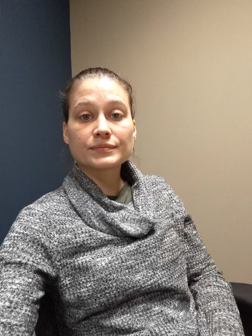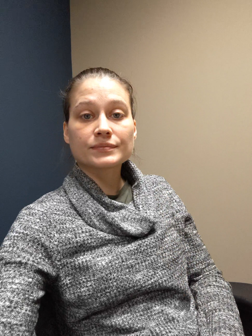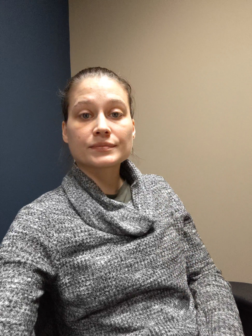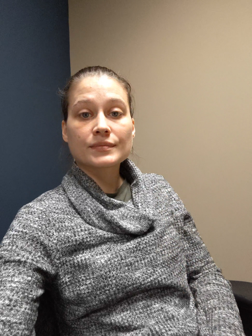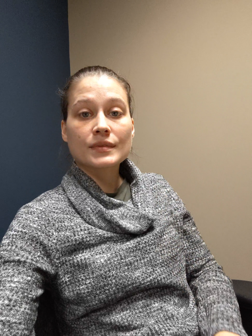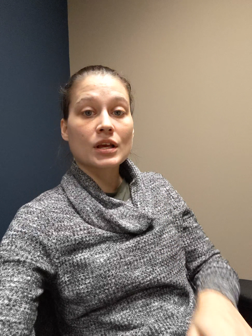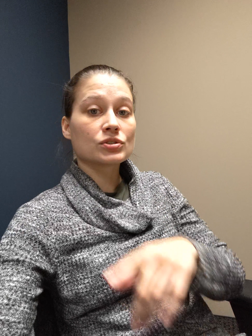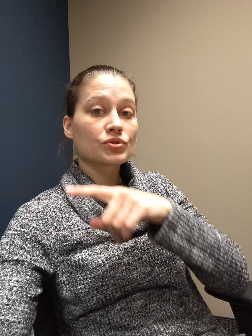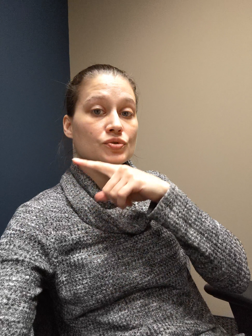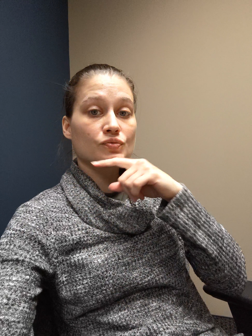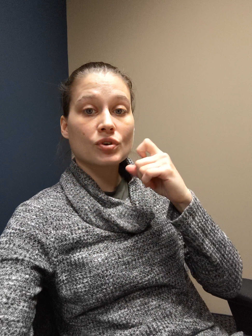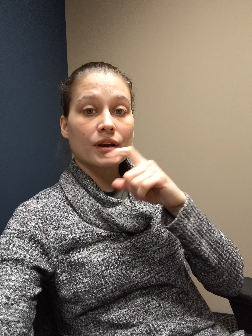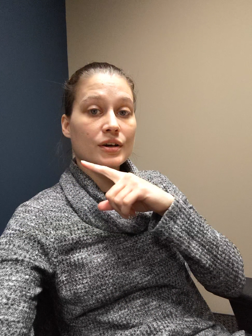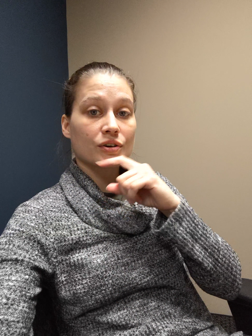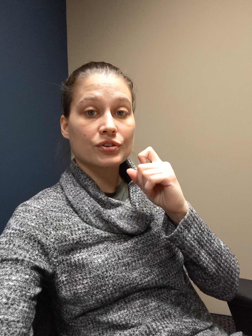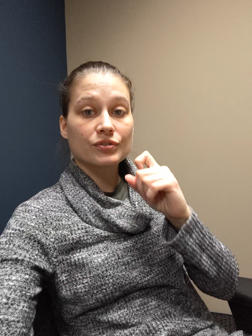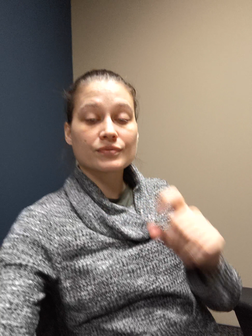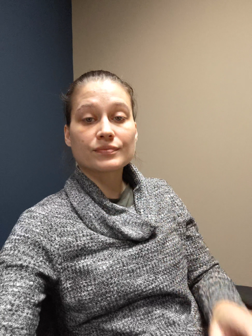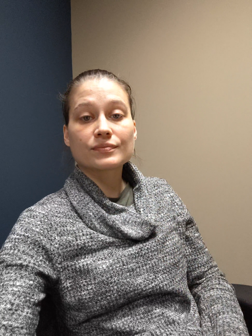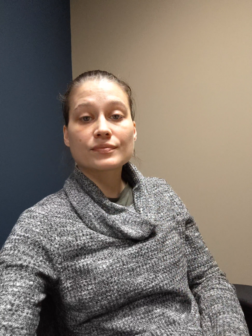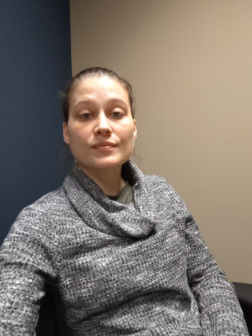dryer